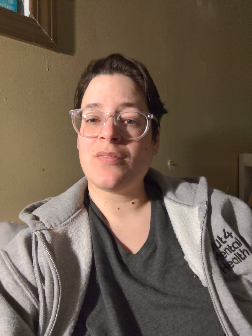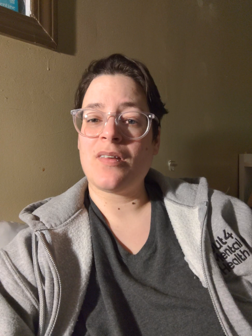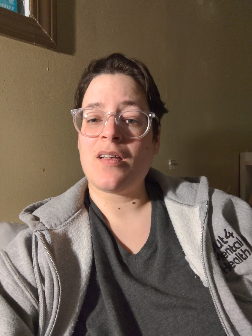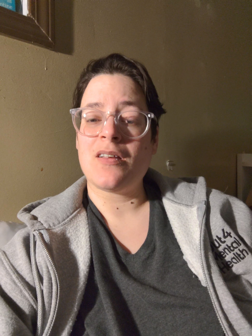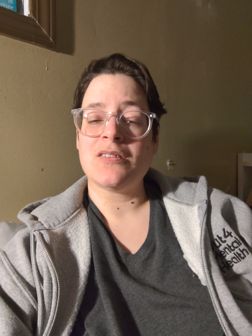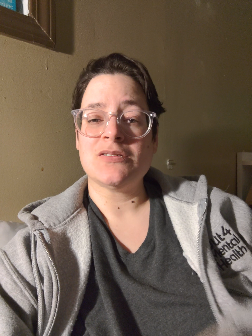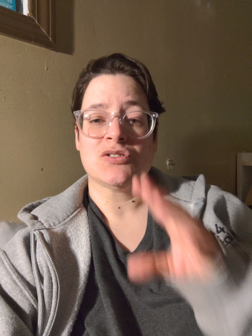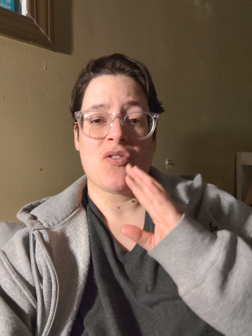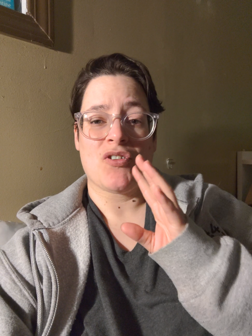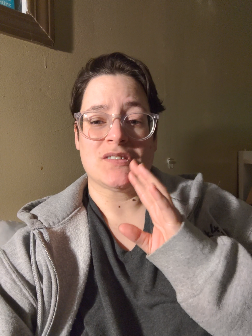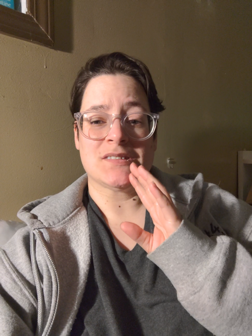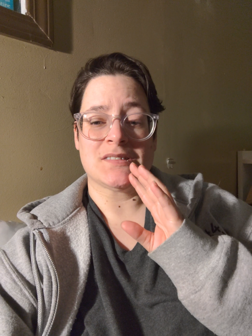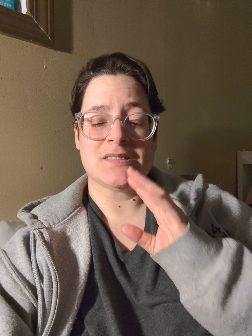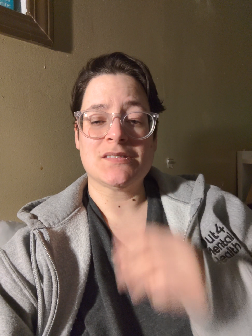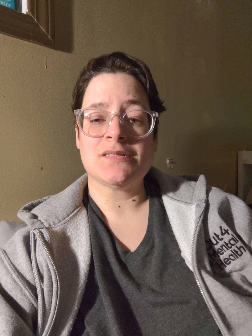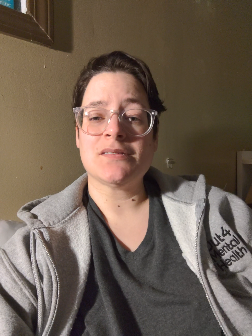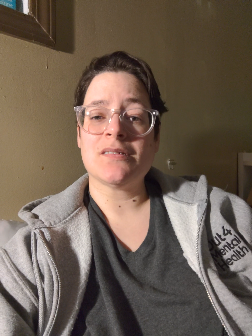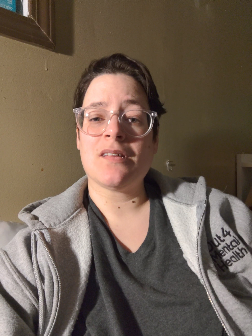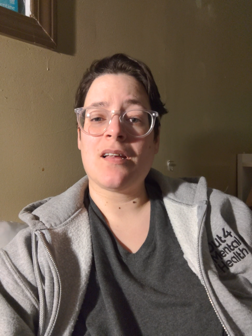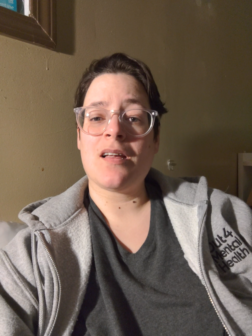talk